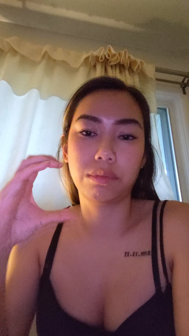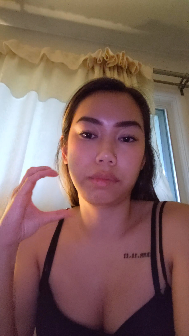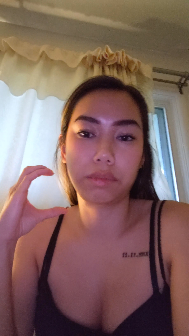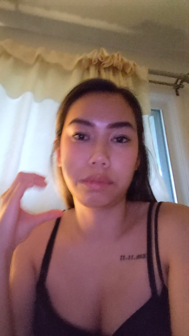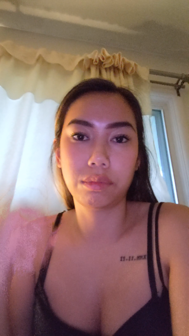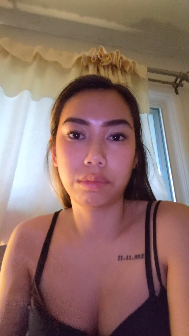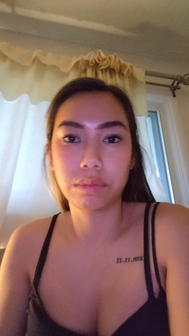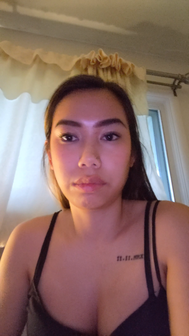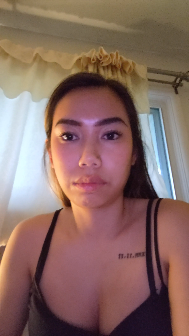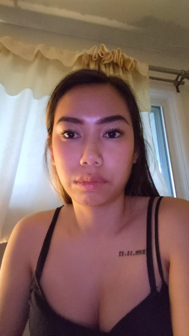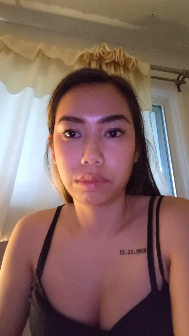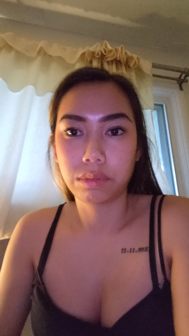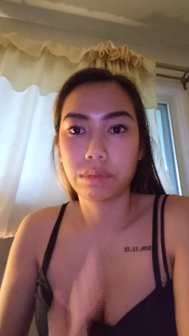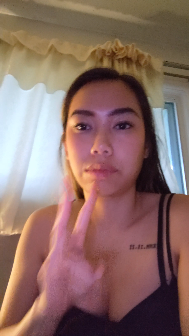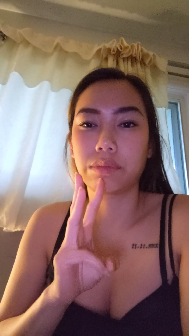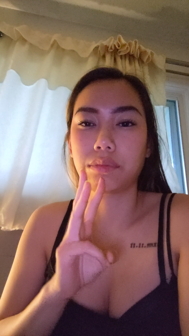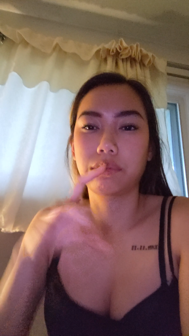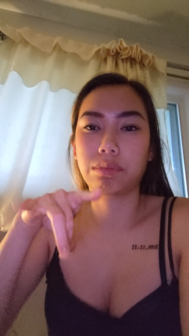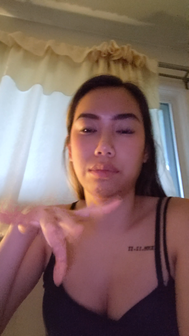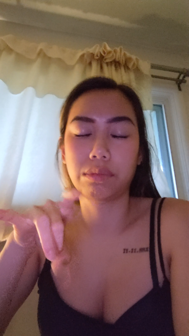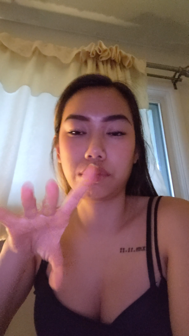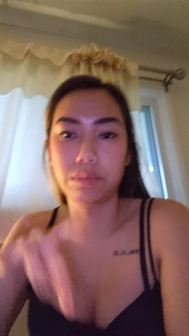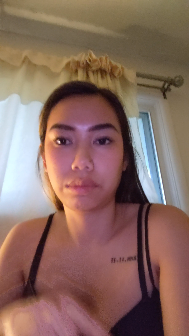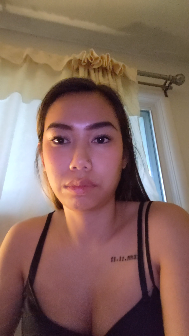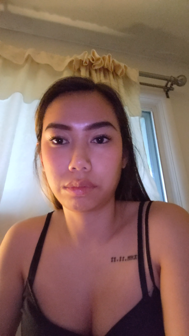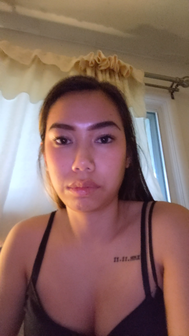melon